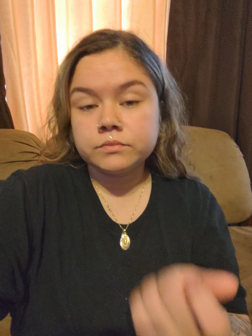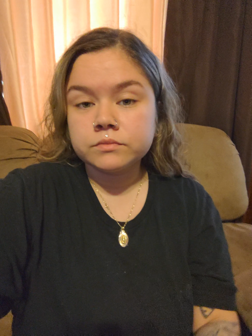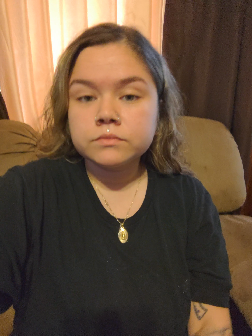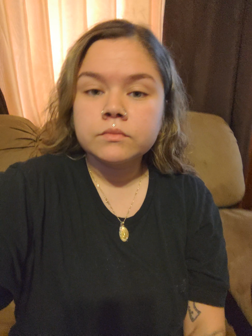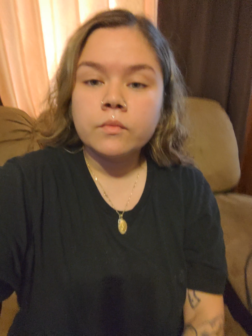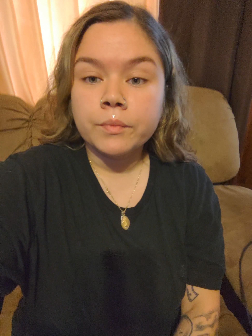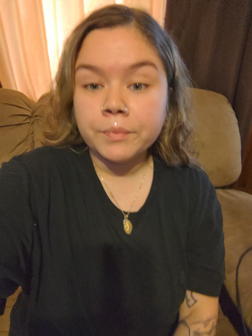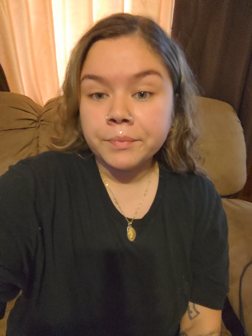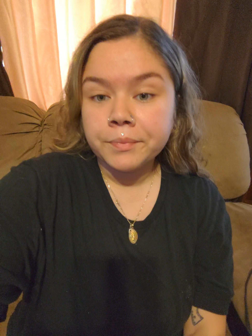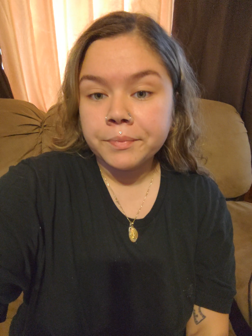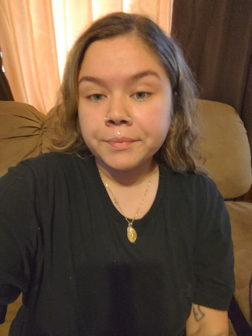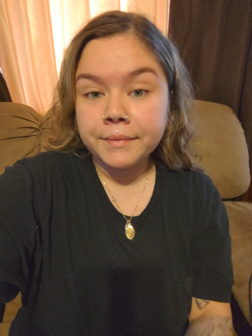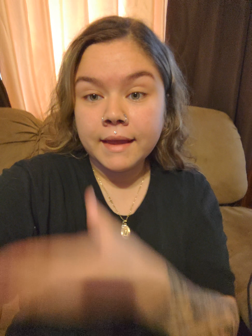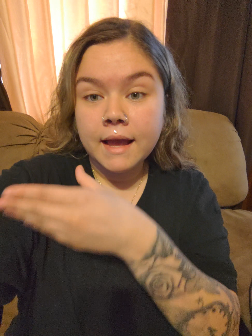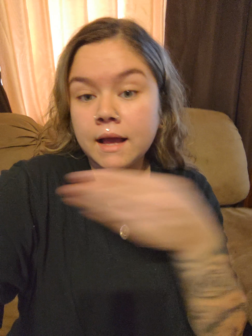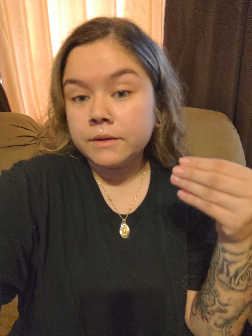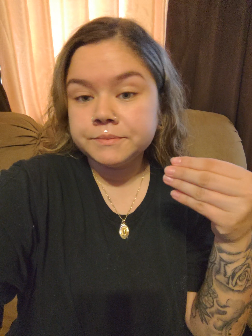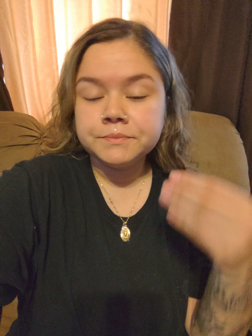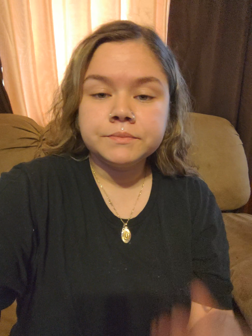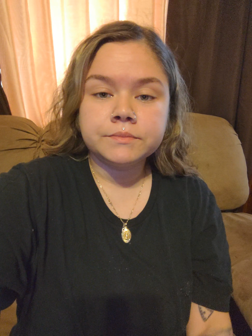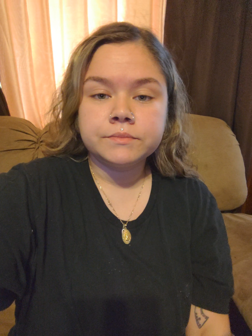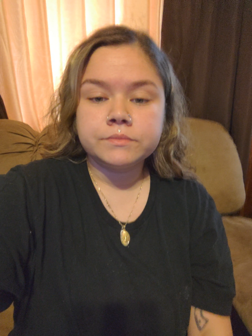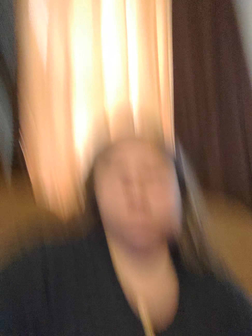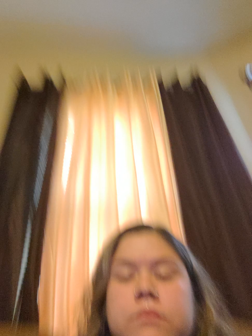and